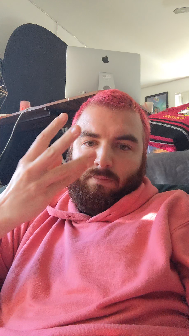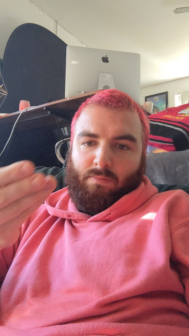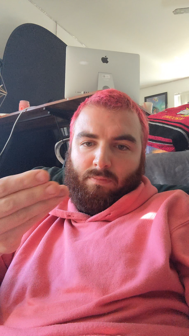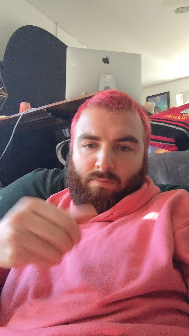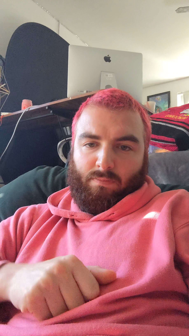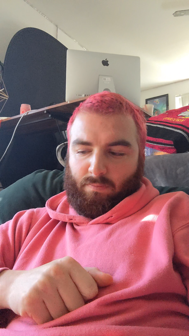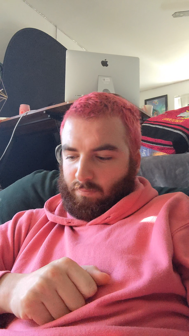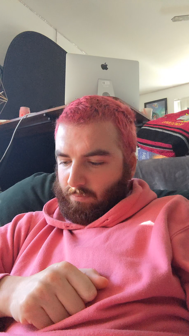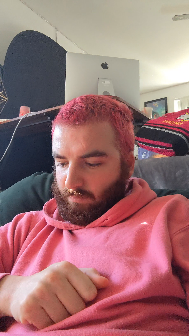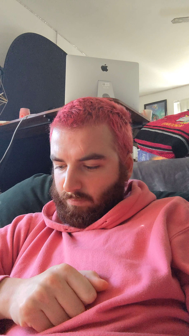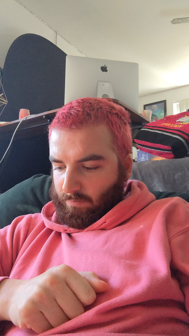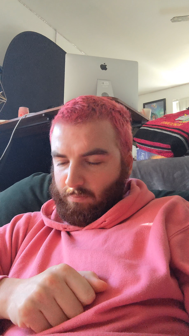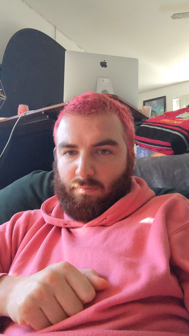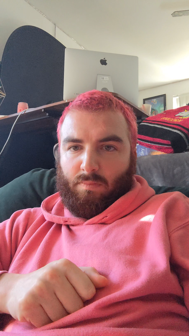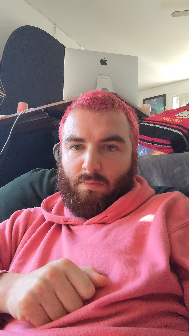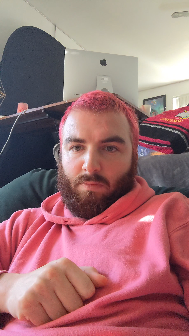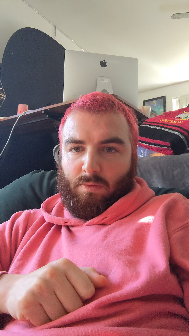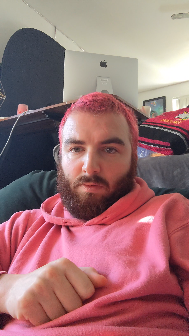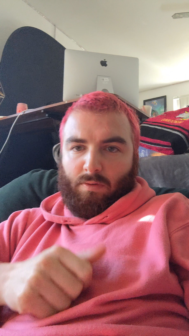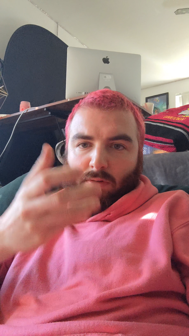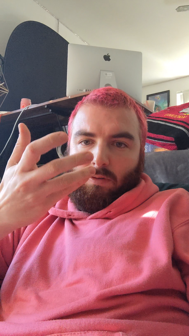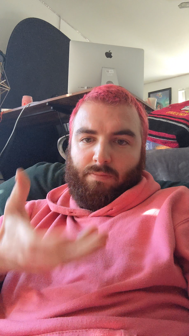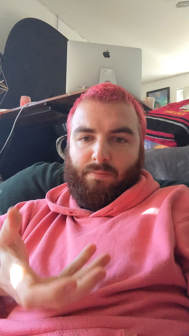heavy